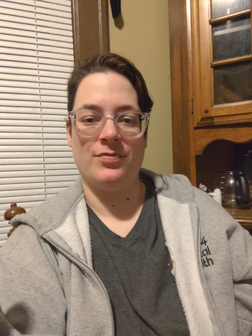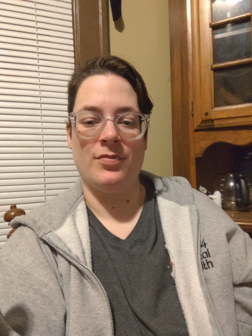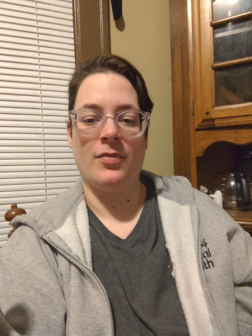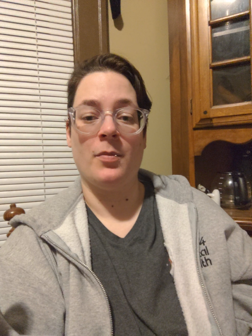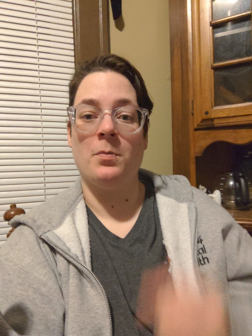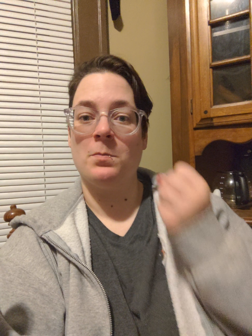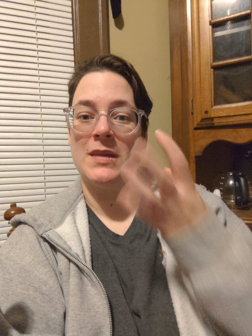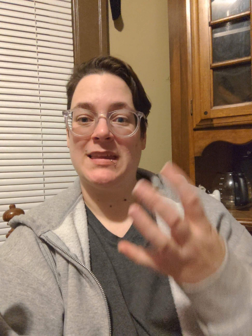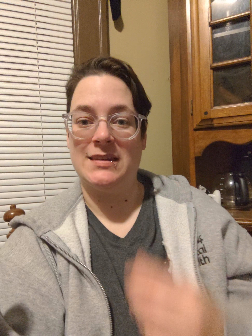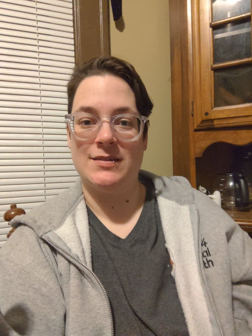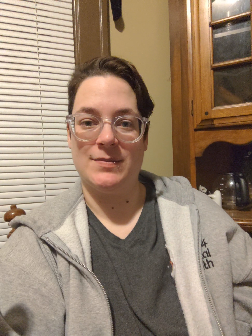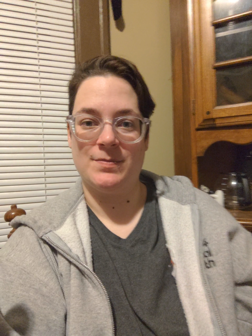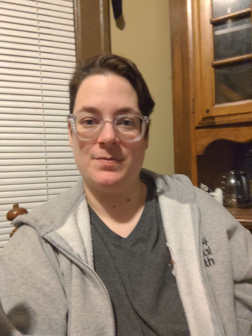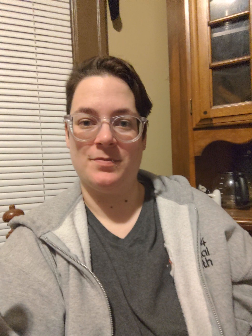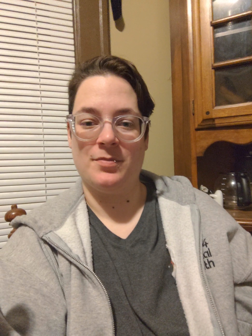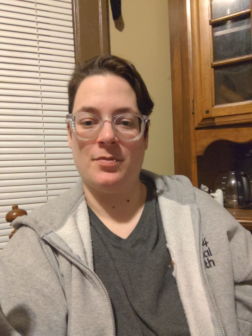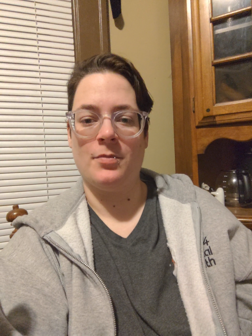many